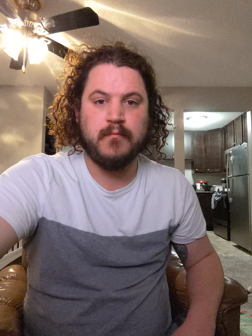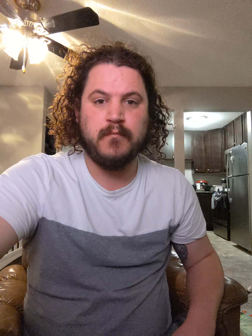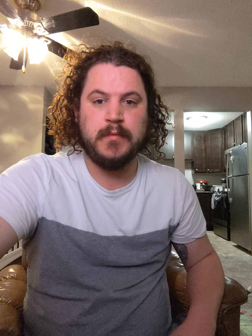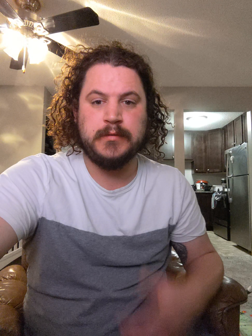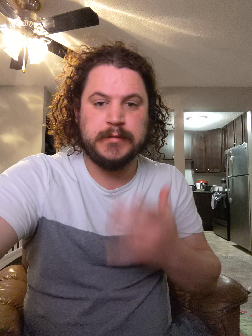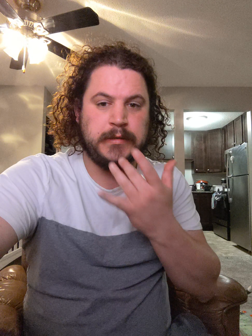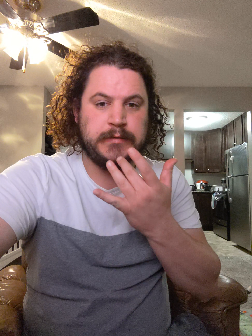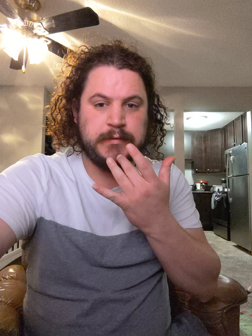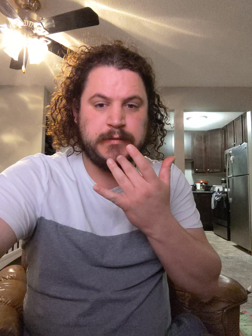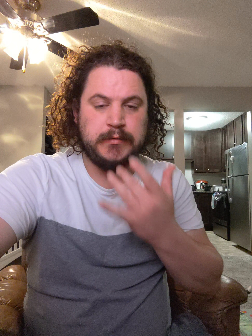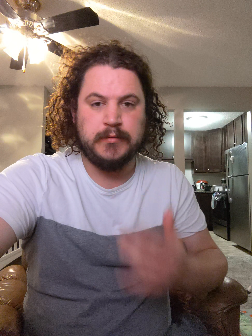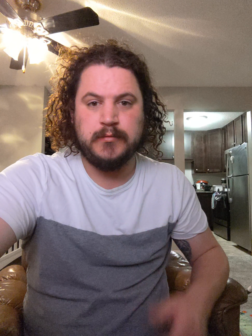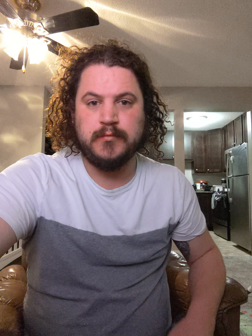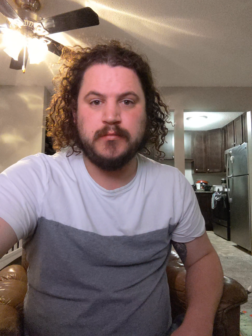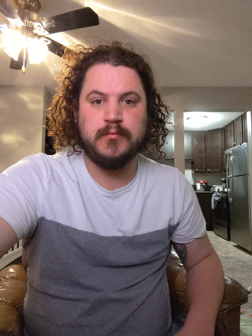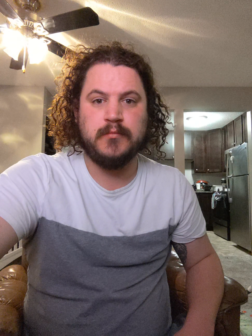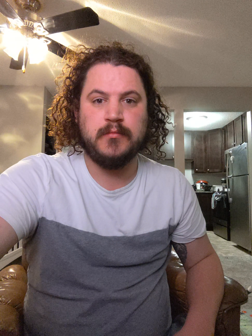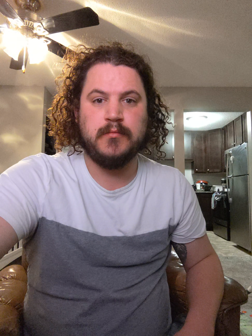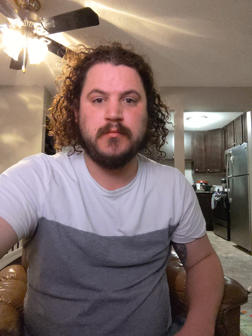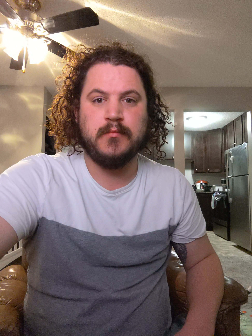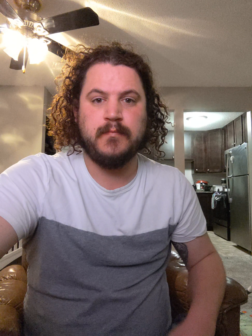taste